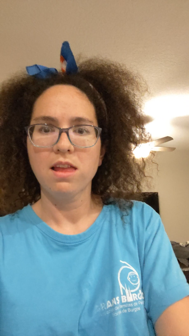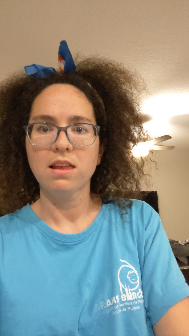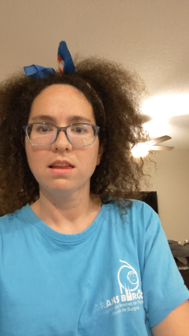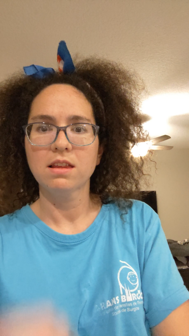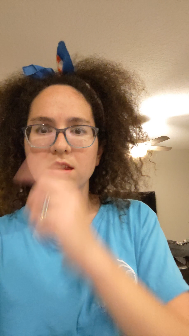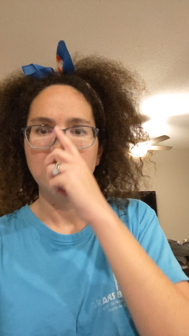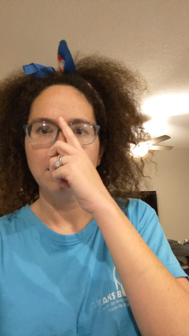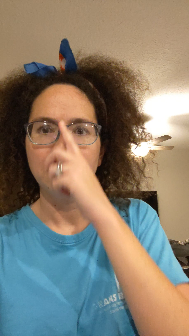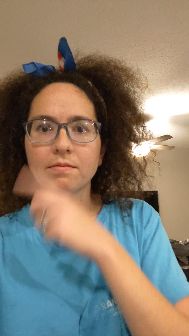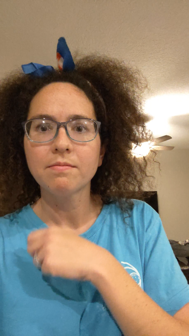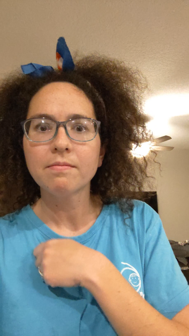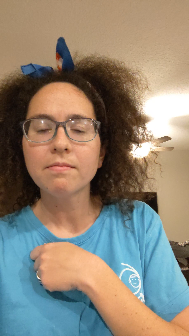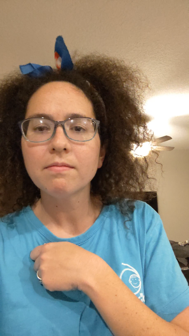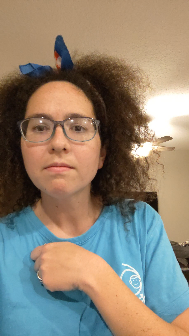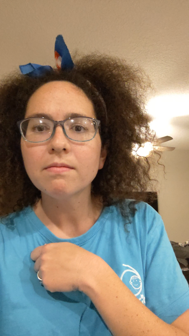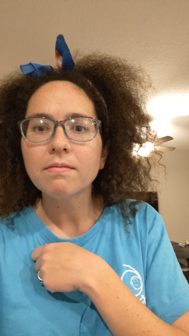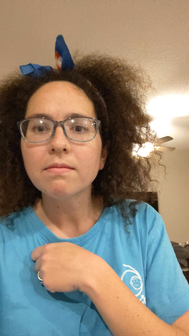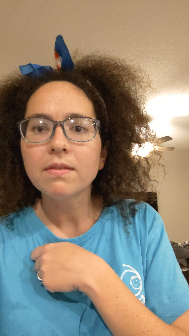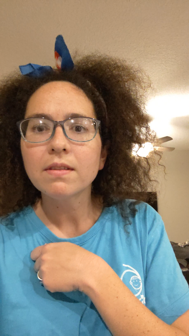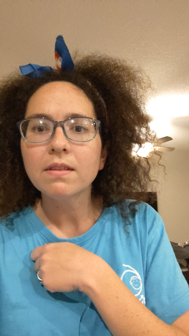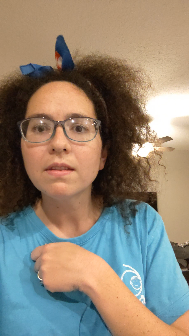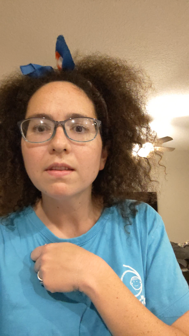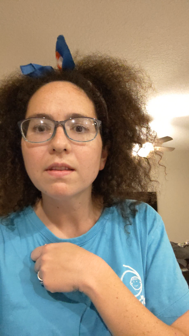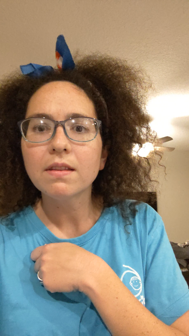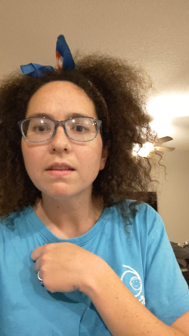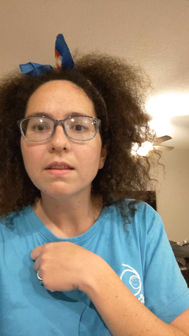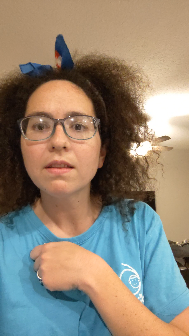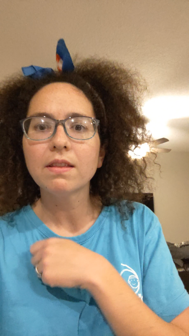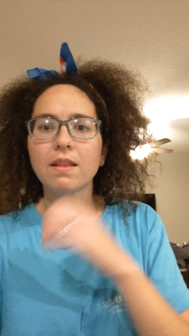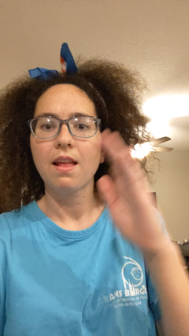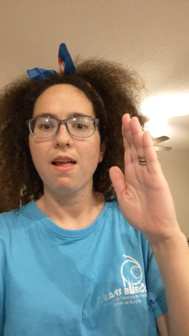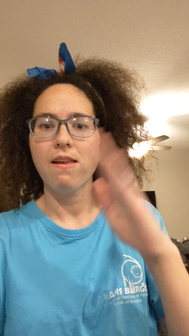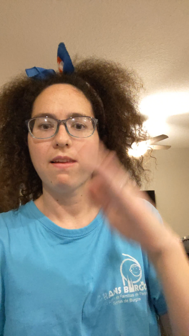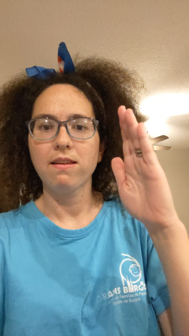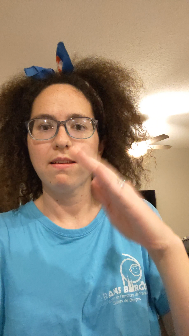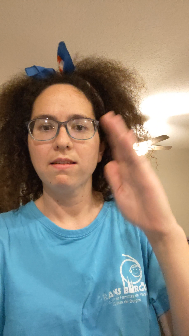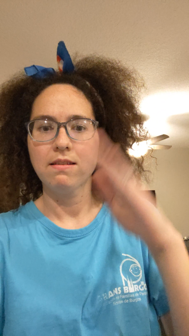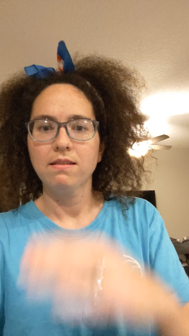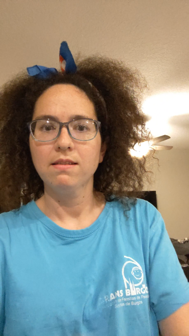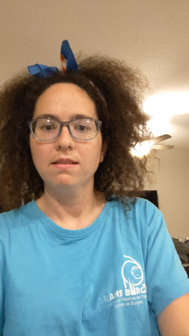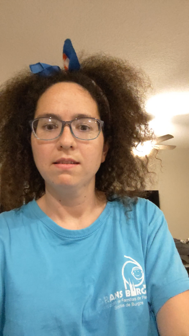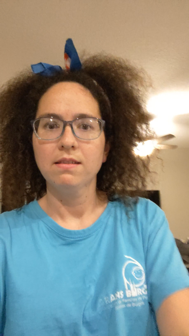clap